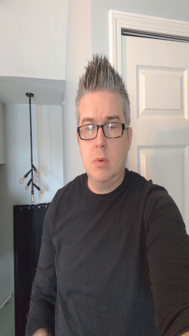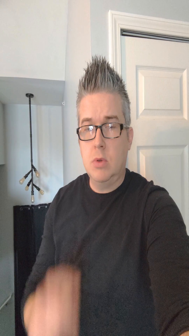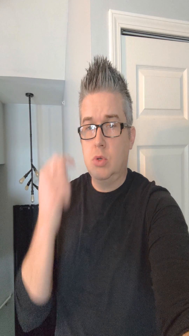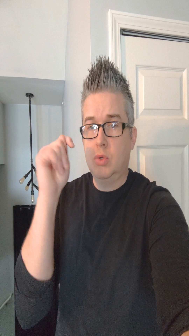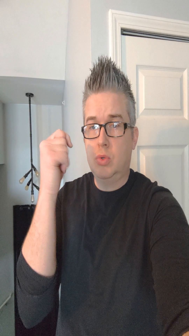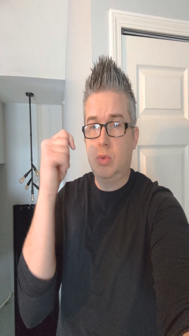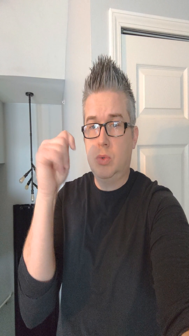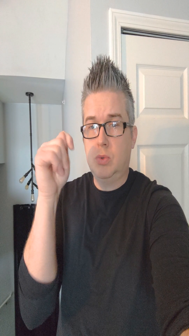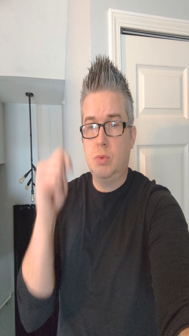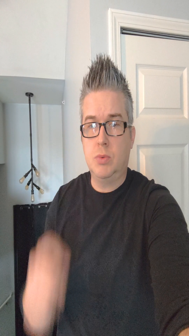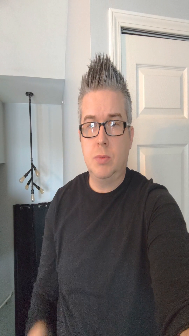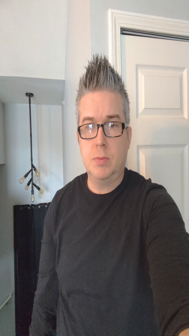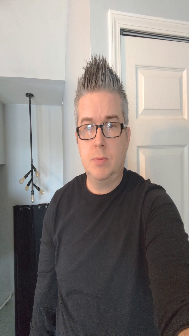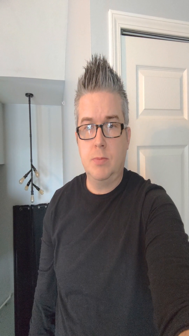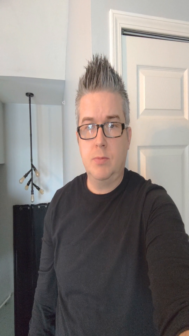toy